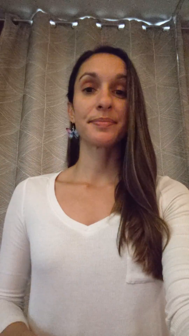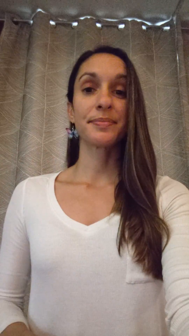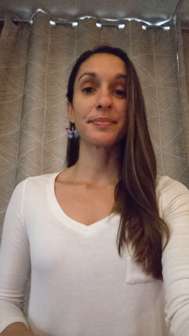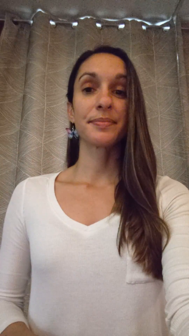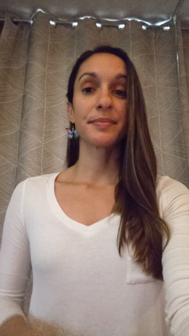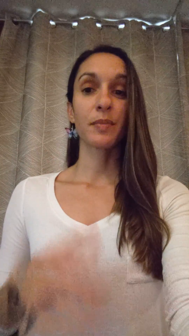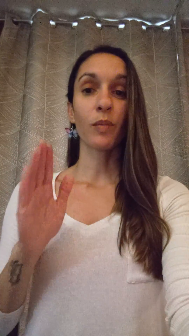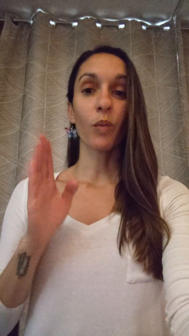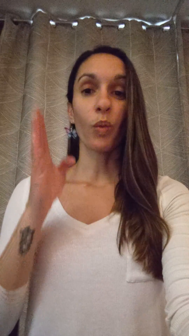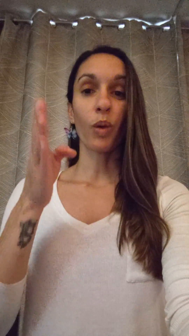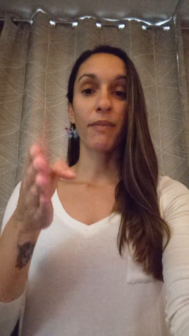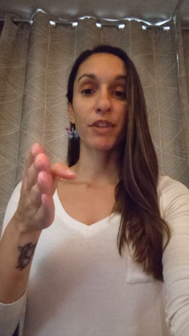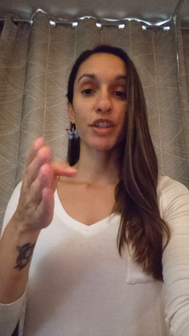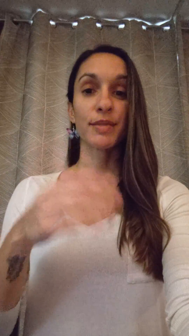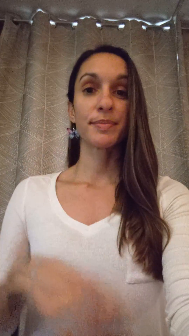over